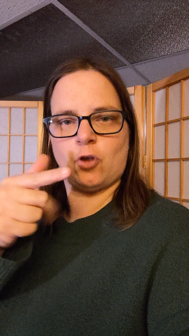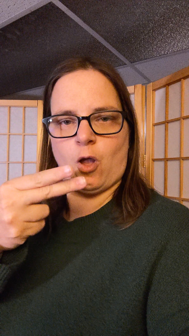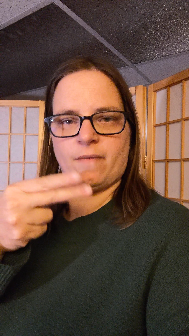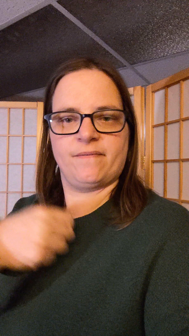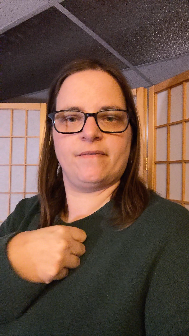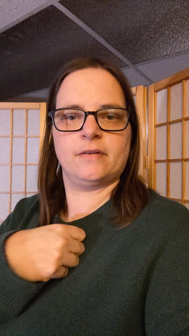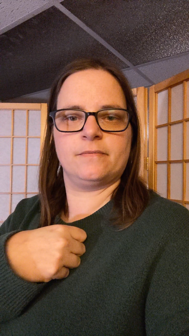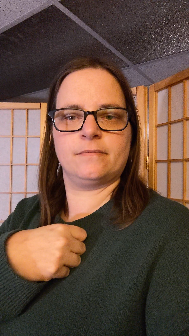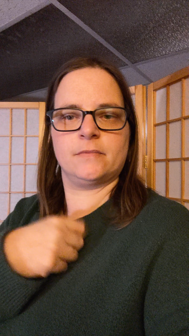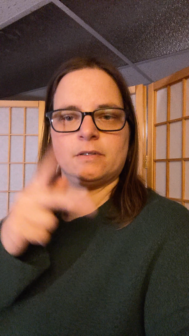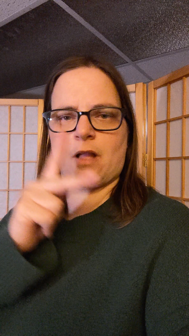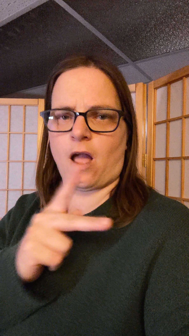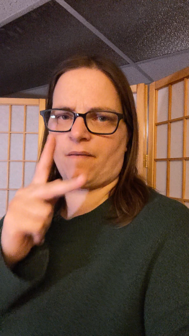careful